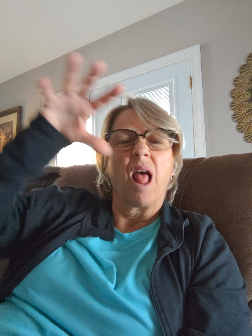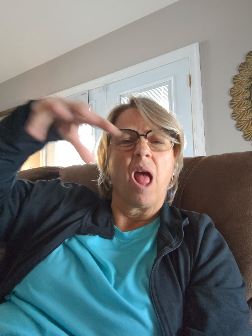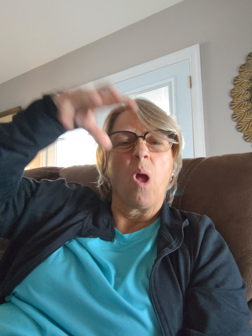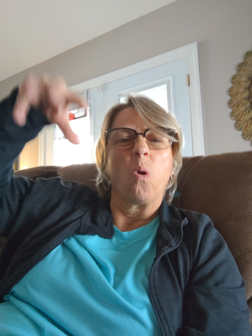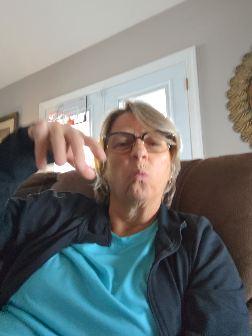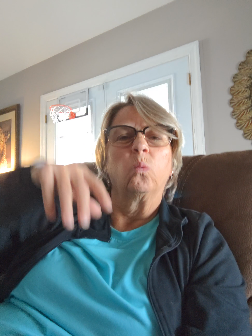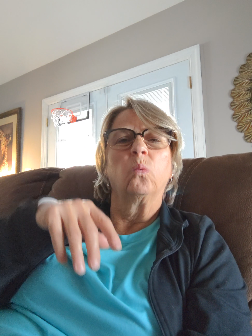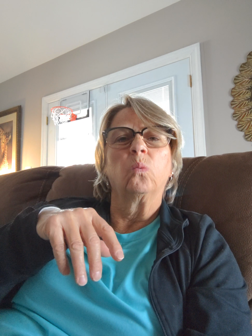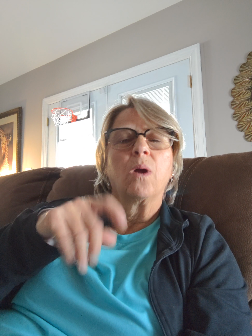cloud